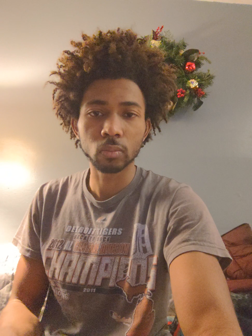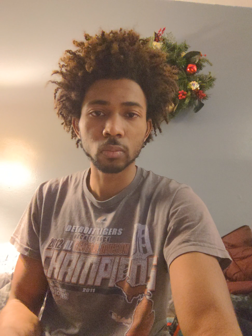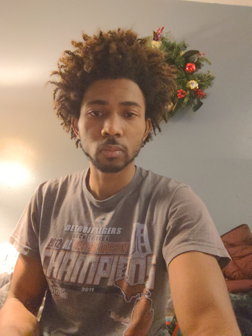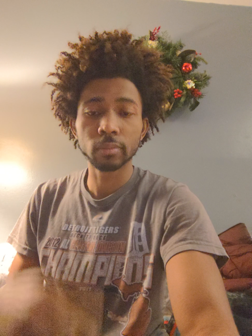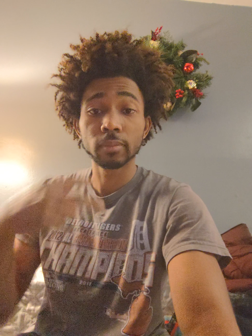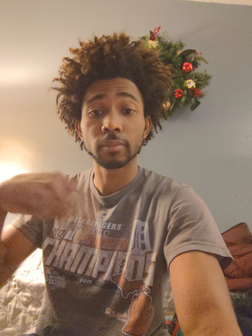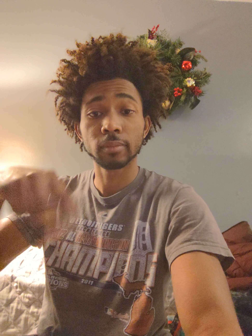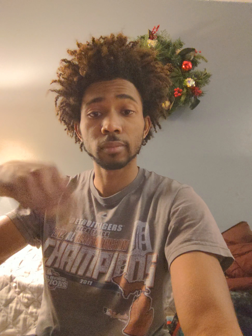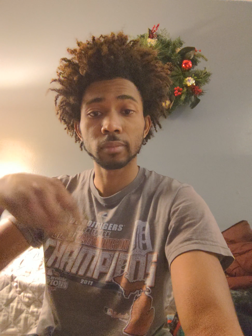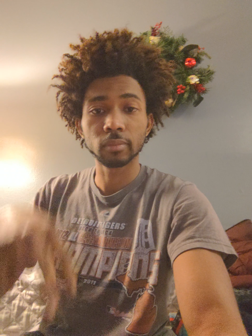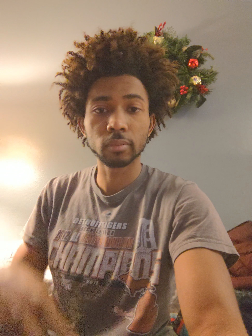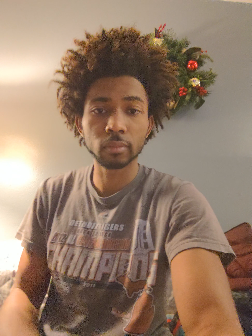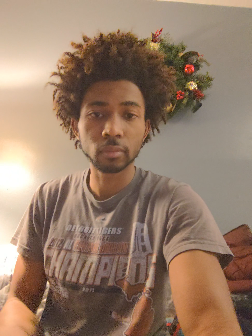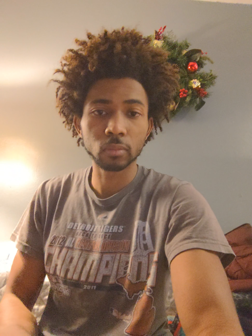dance